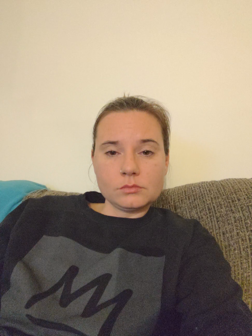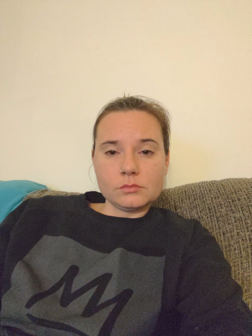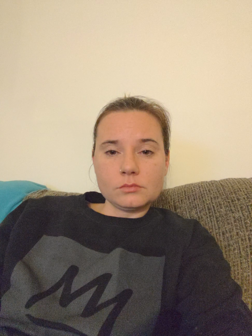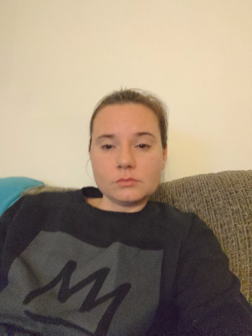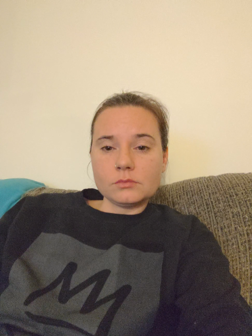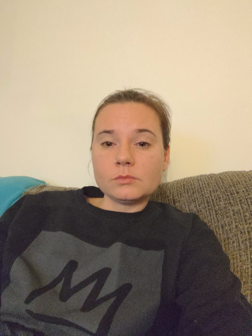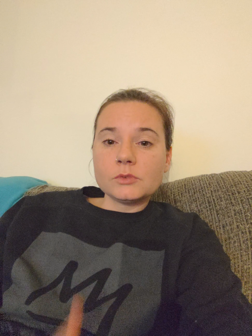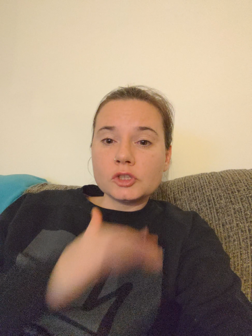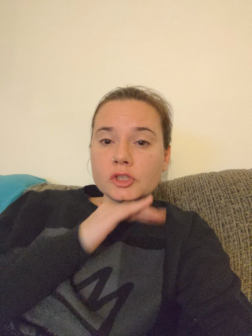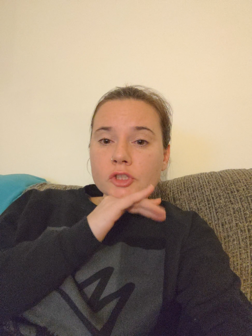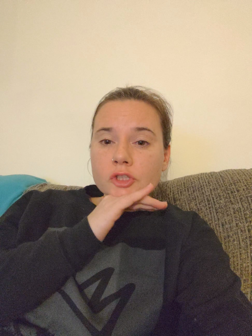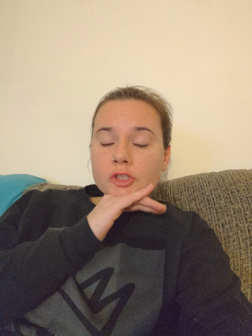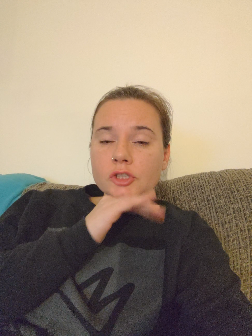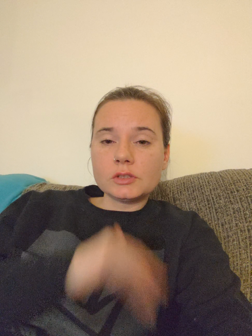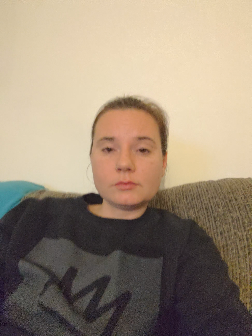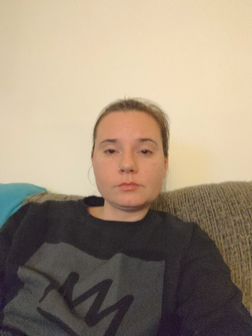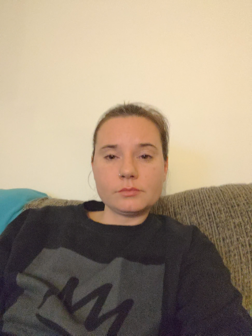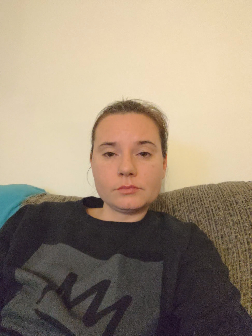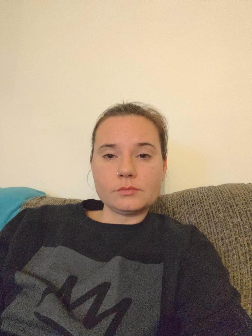dirty